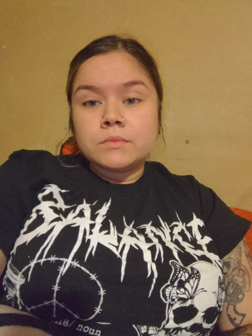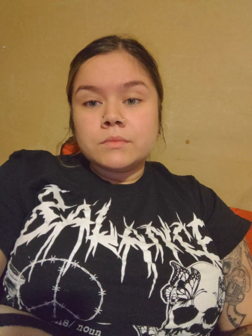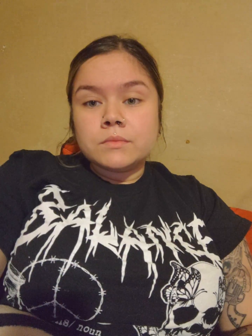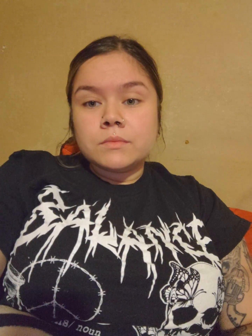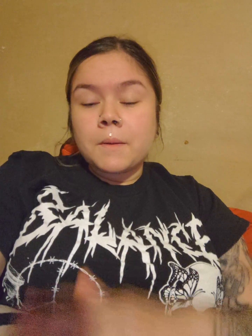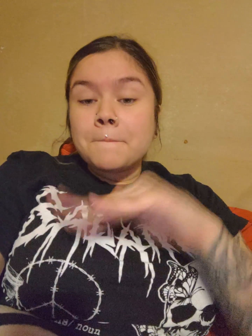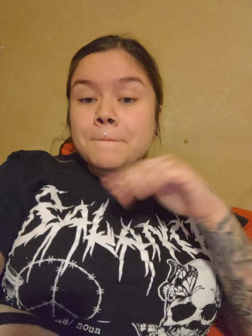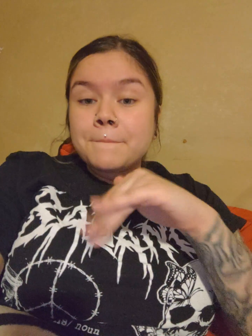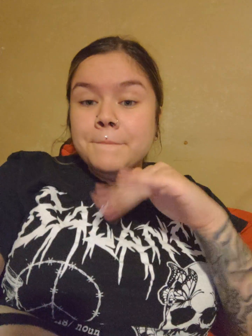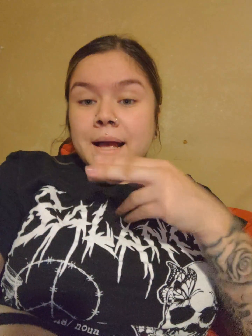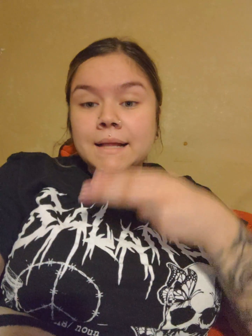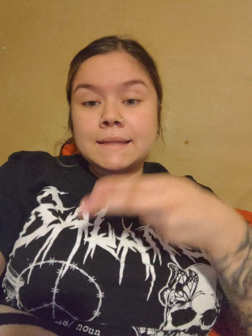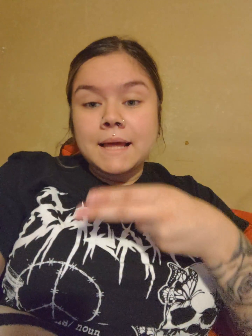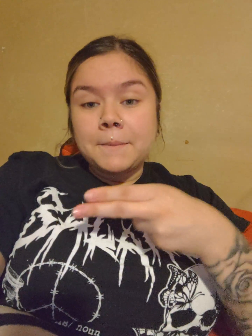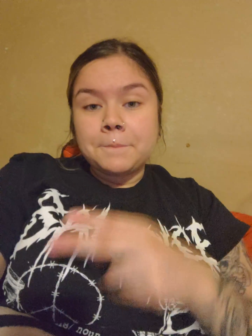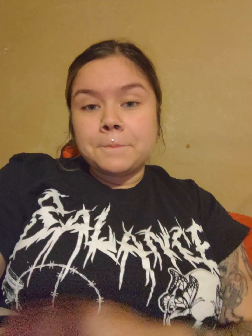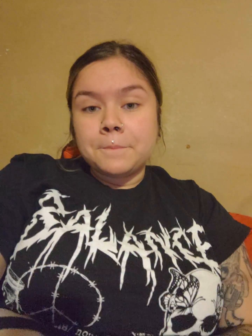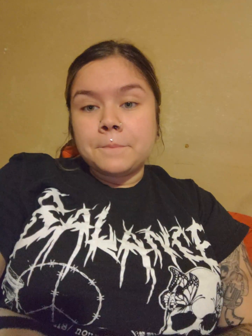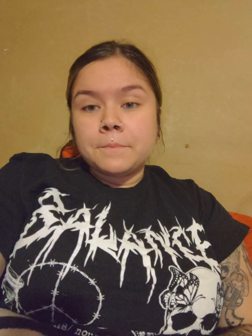pet's name